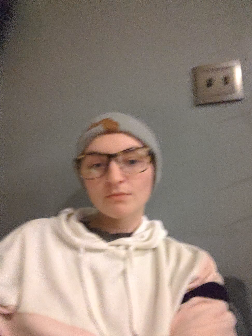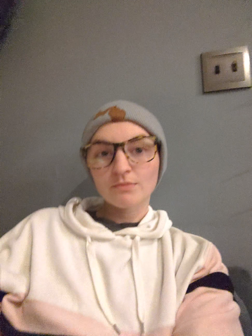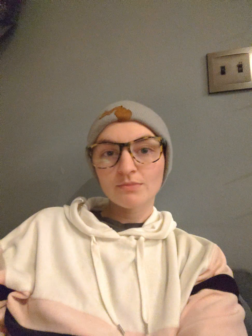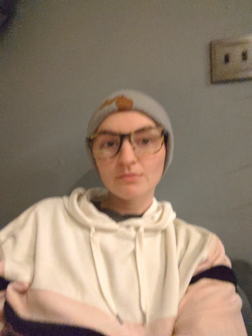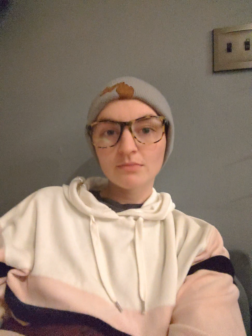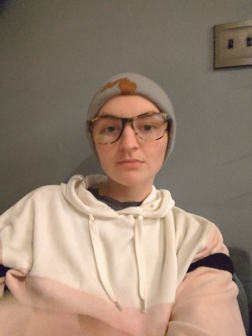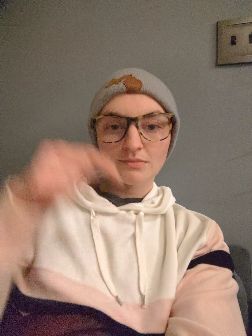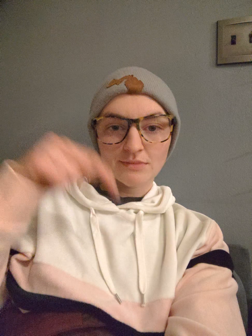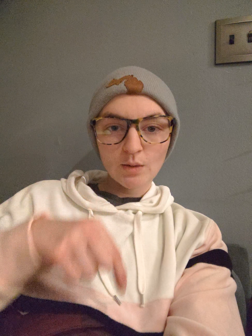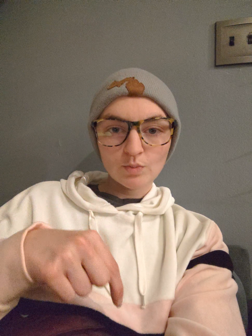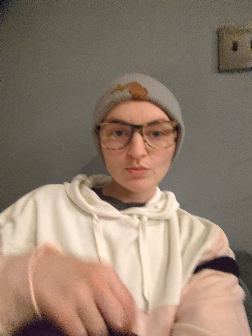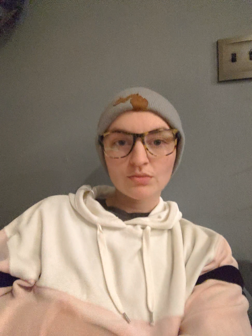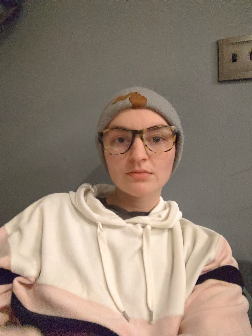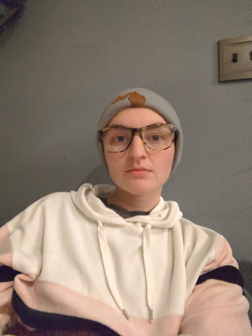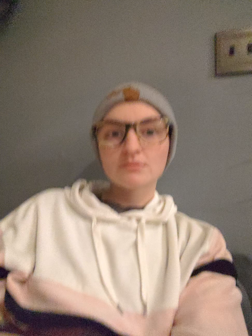down